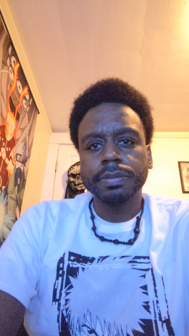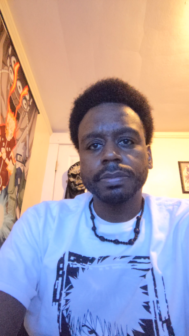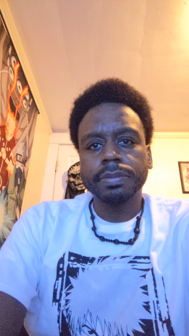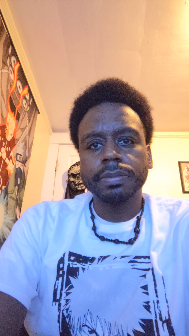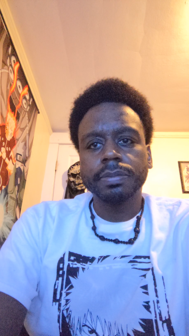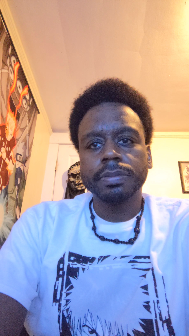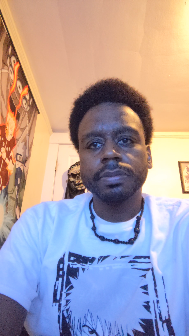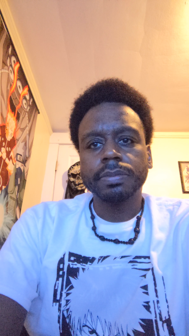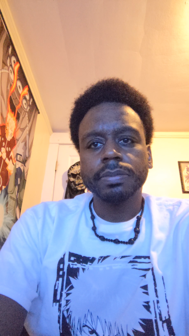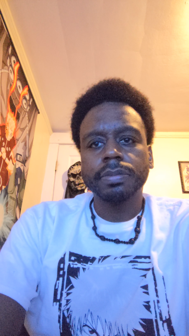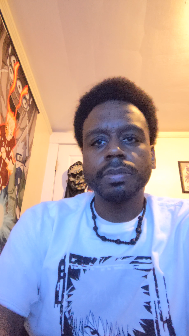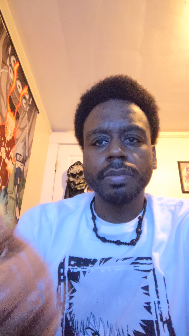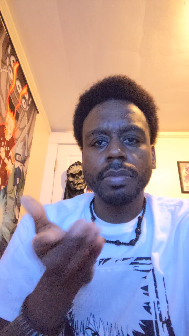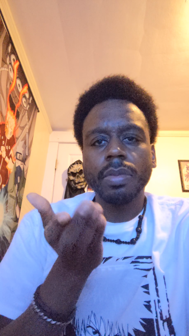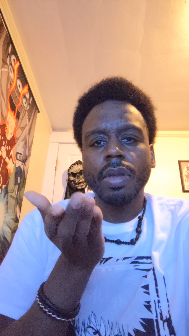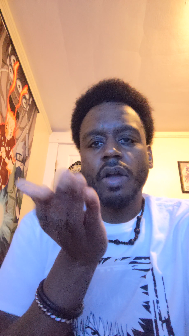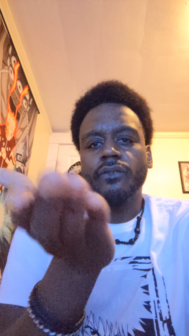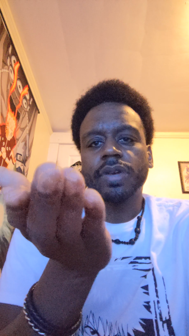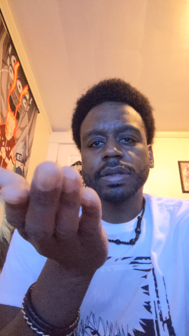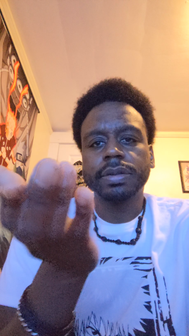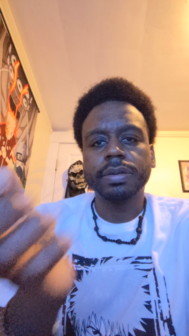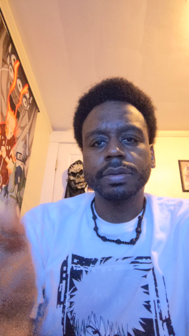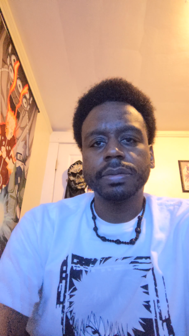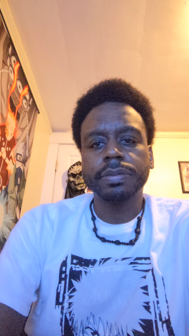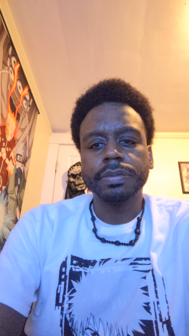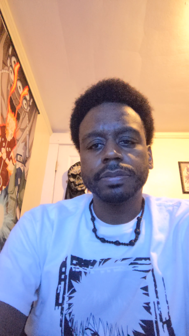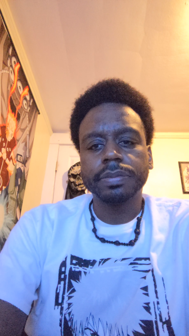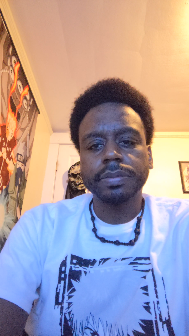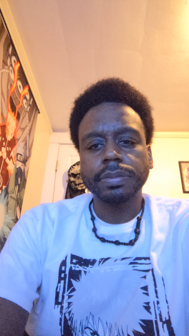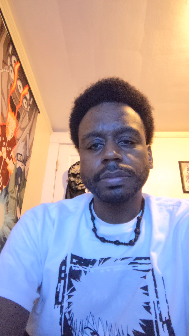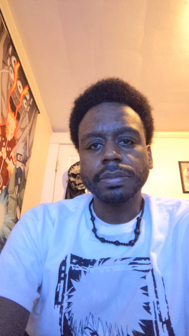oven